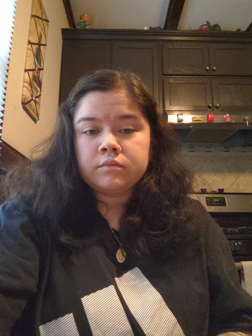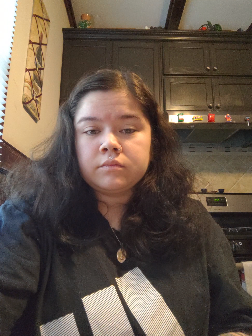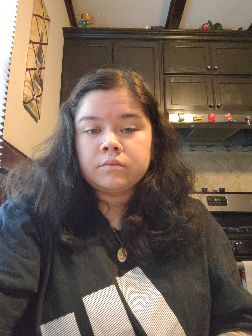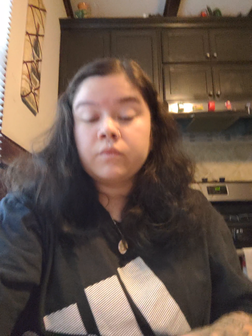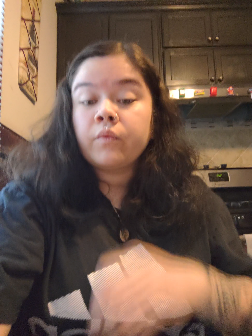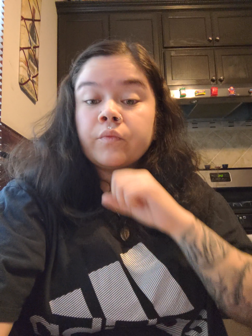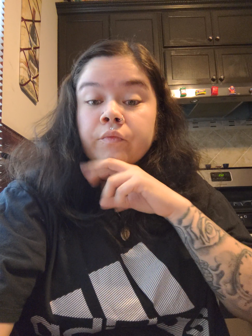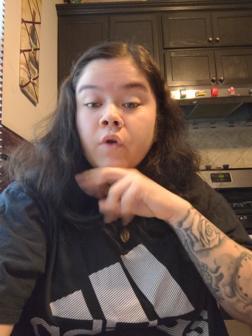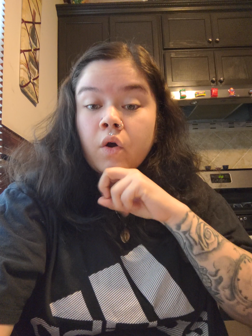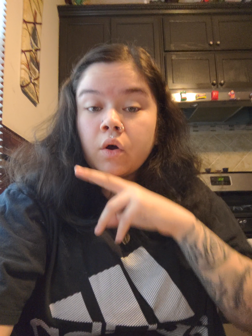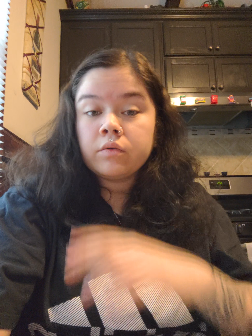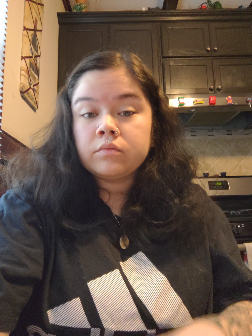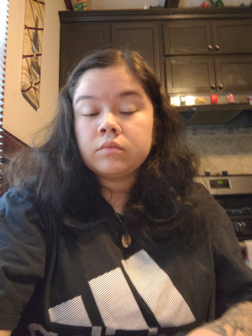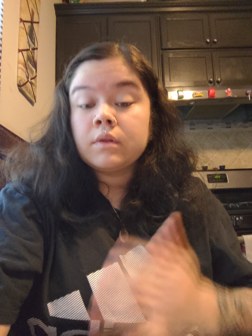frog